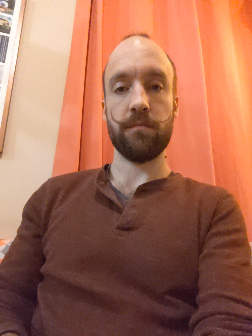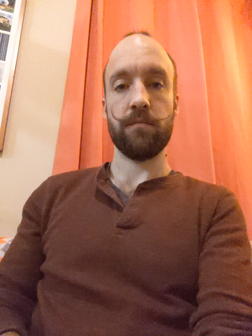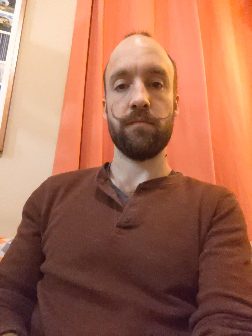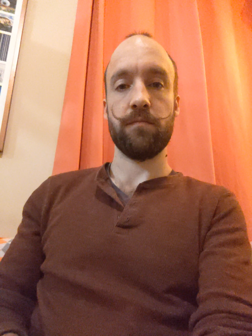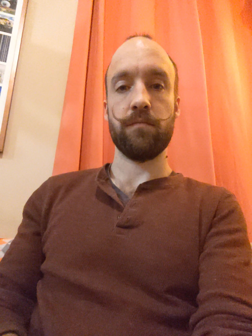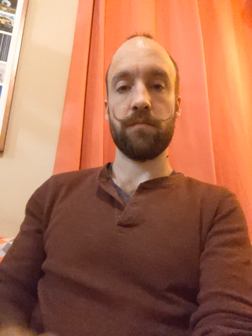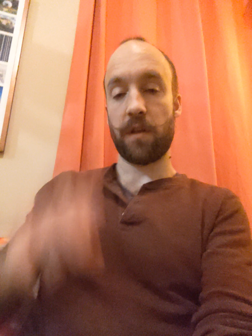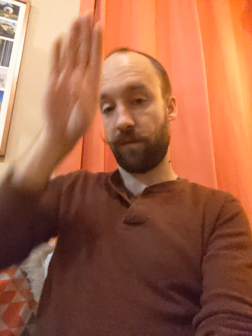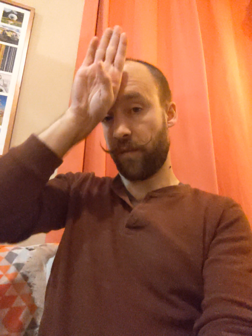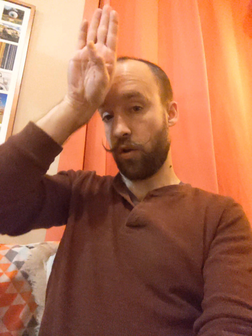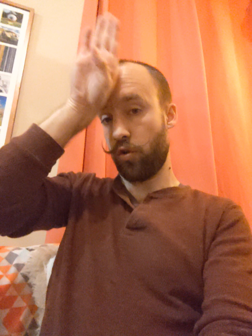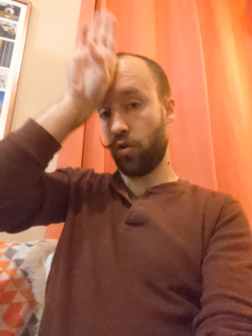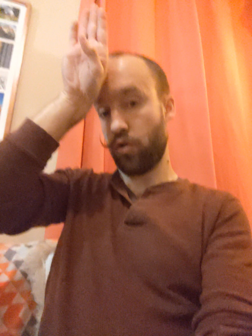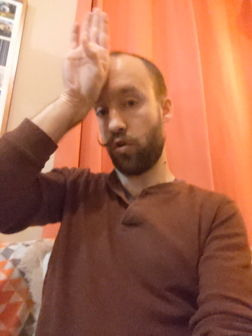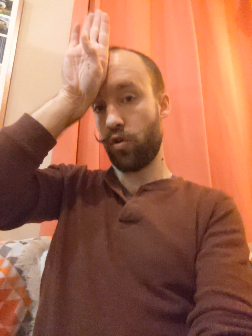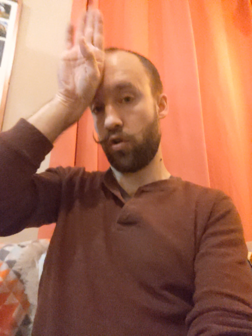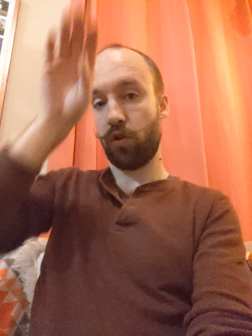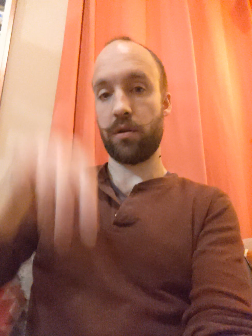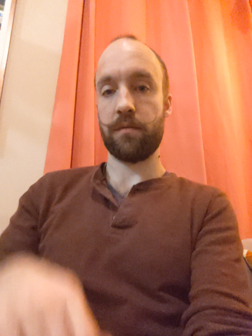fireman